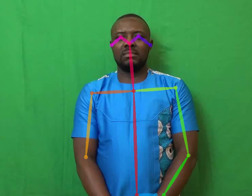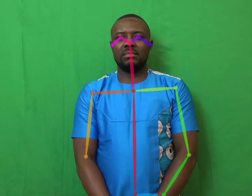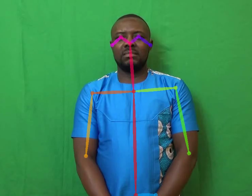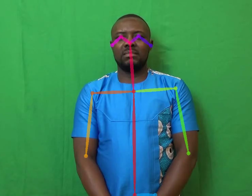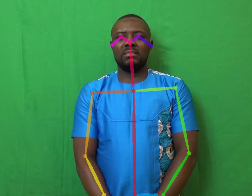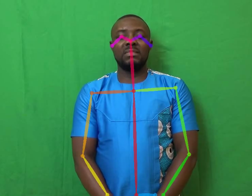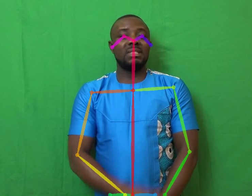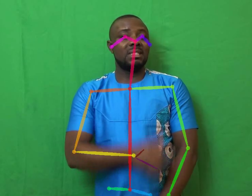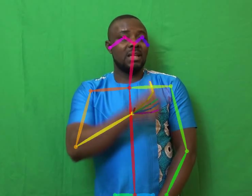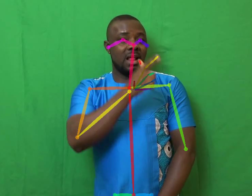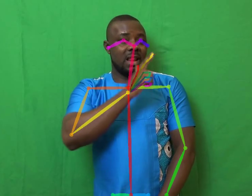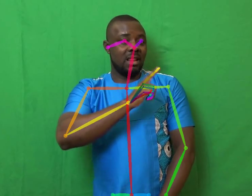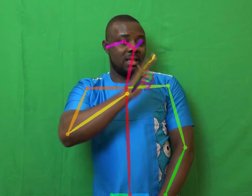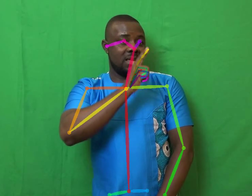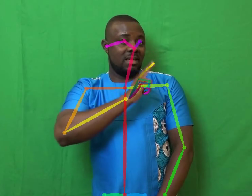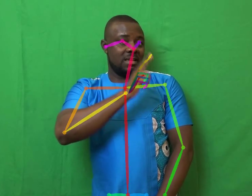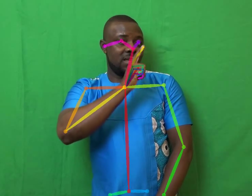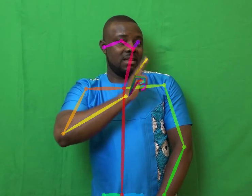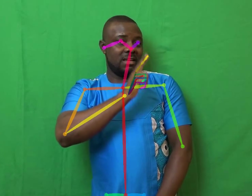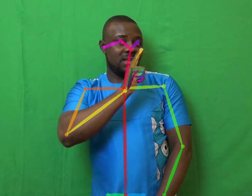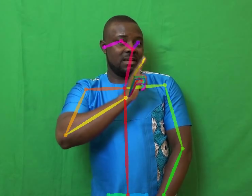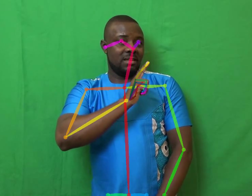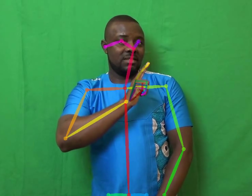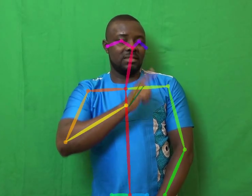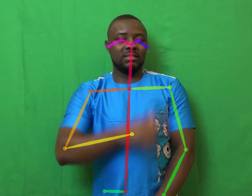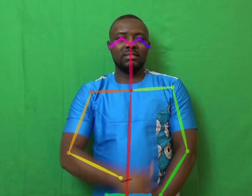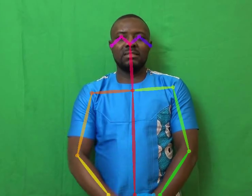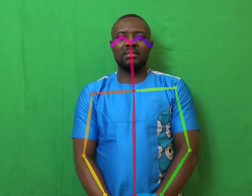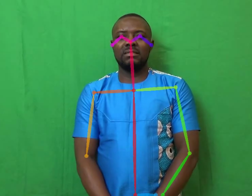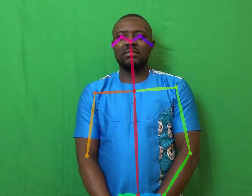lunch